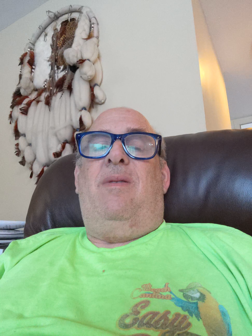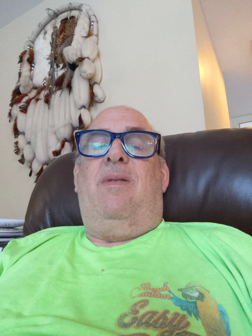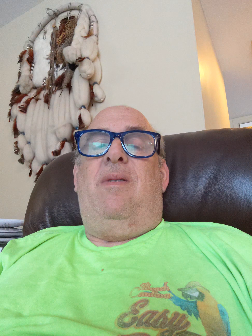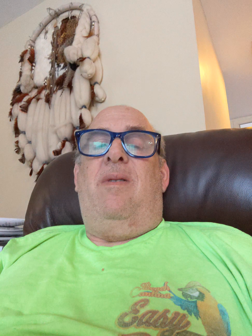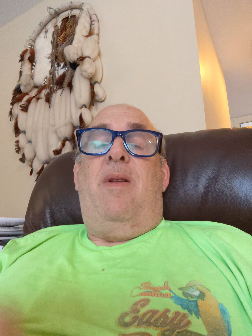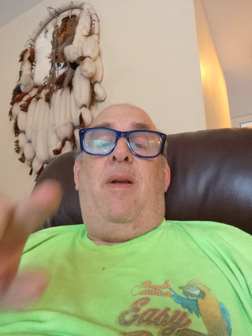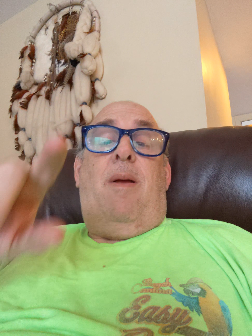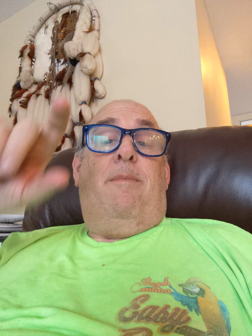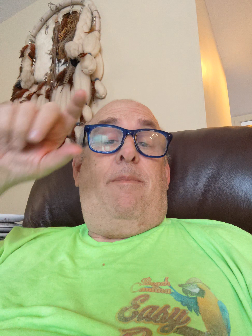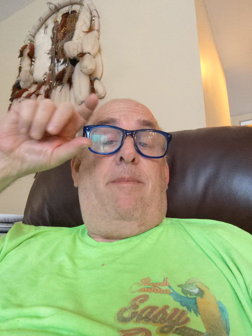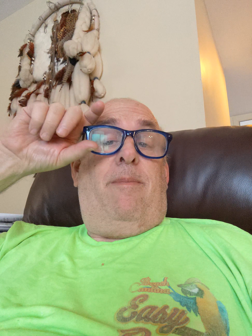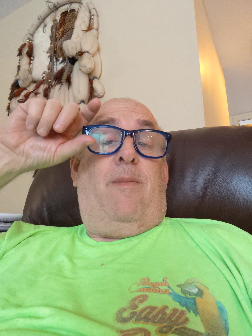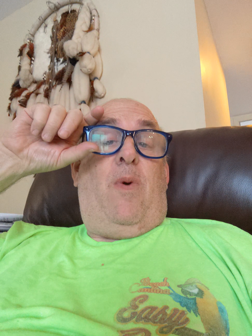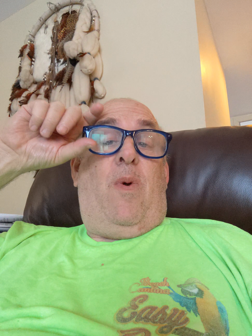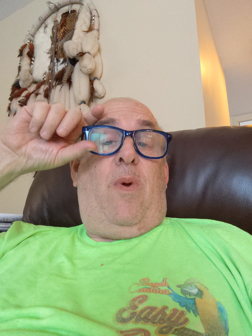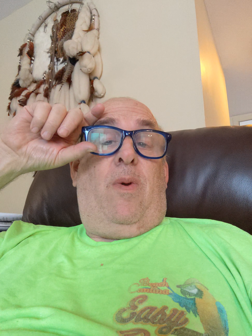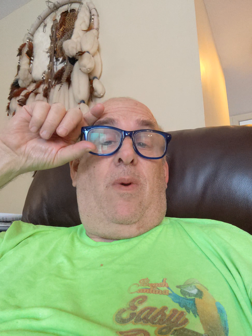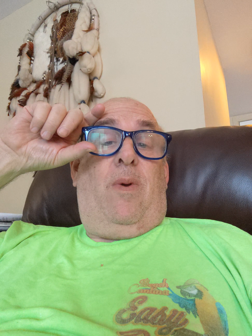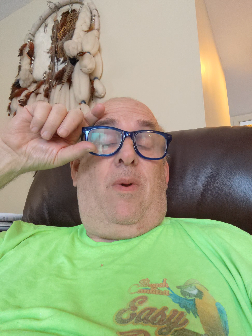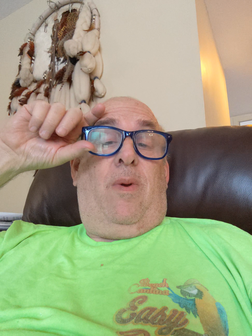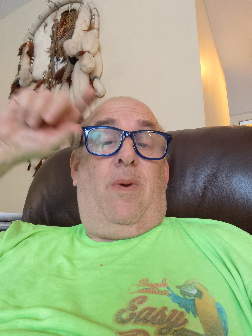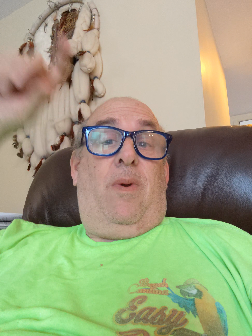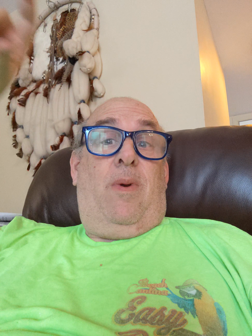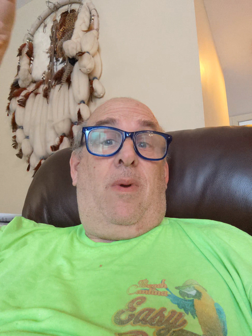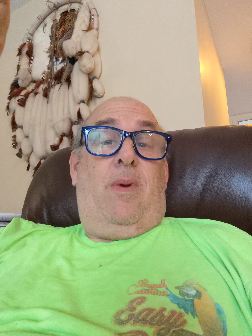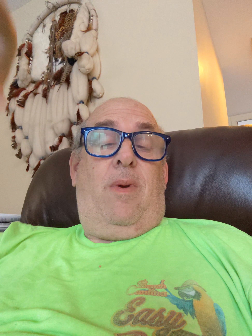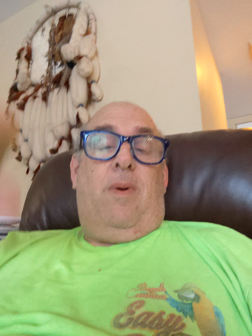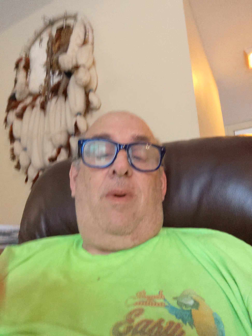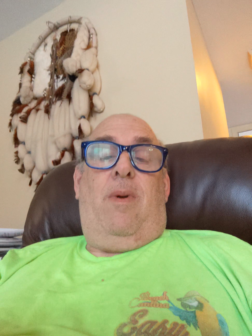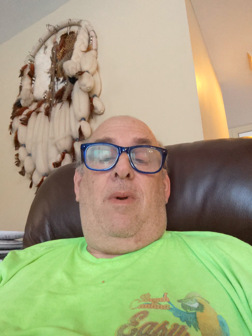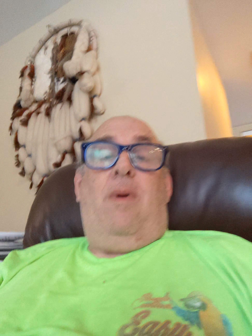moon